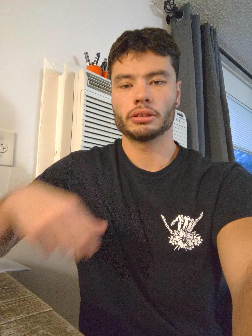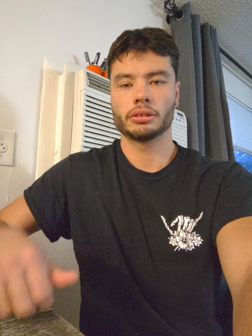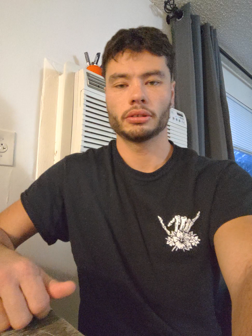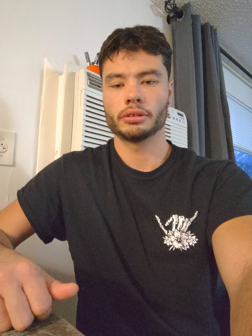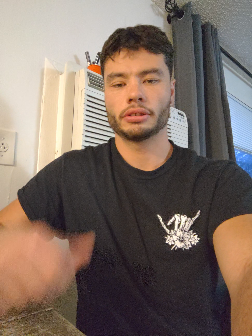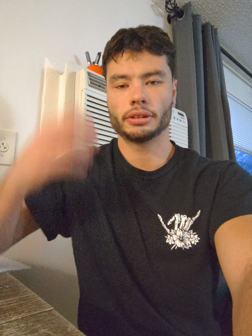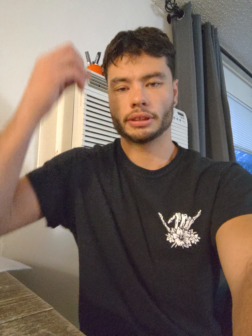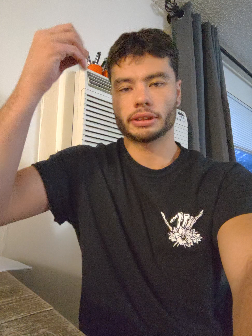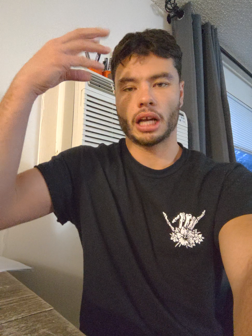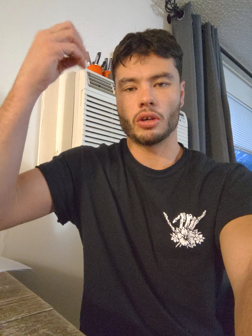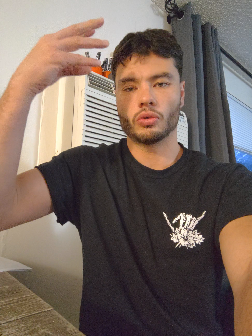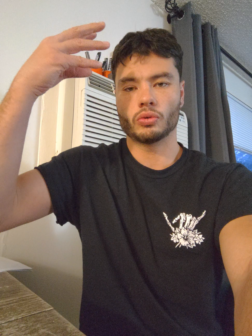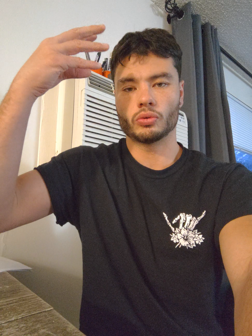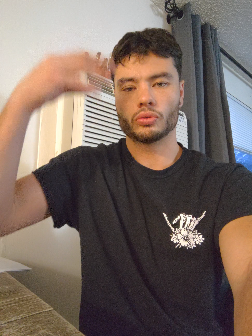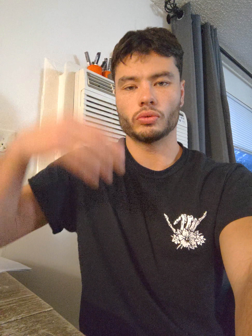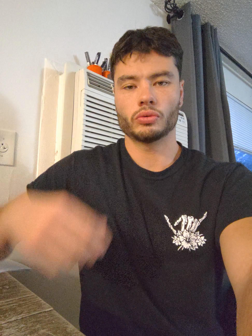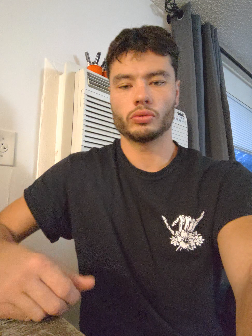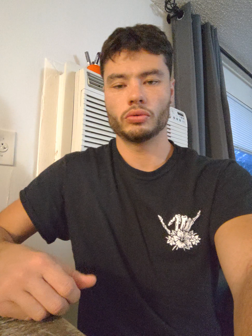shower